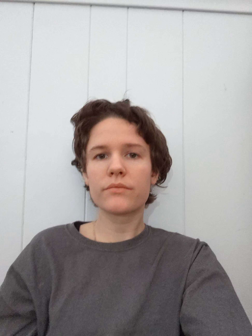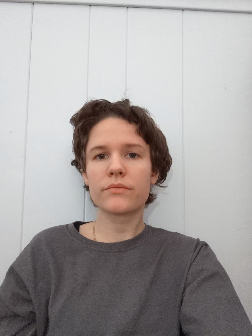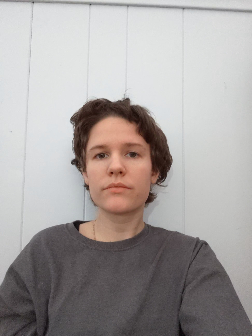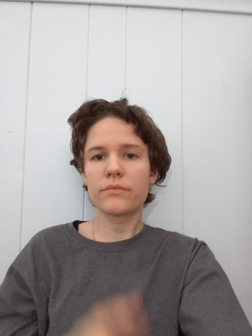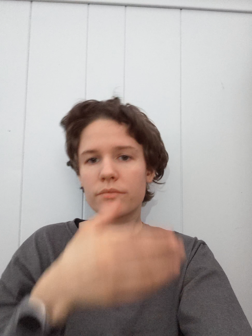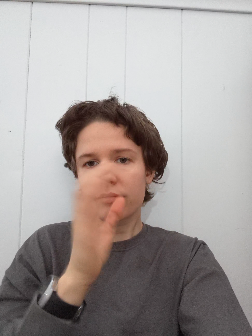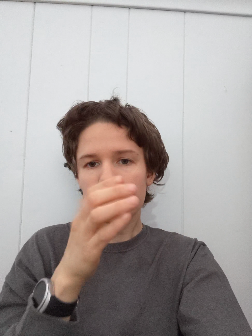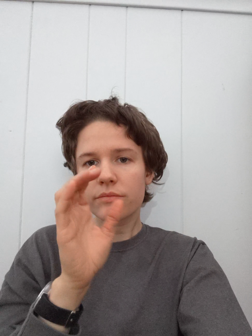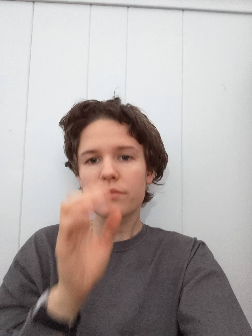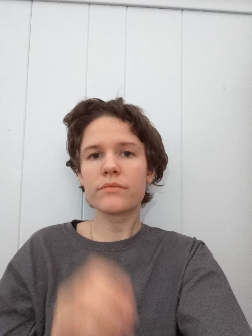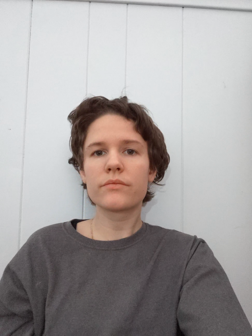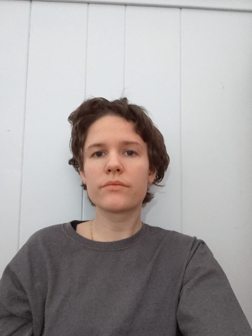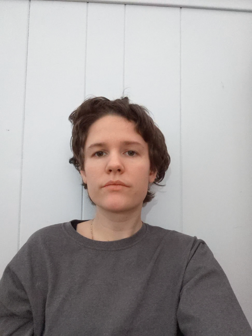drink